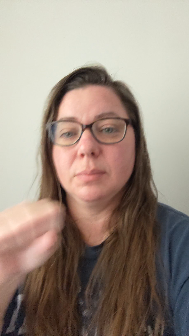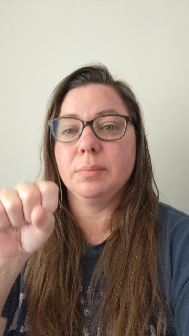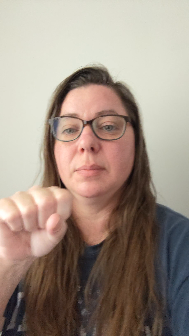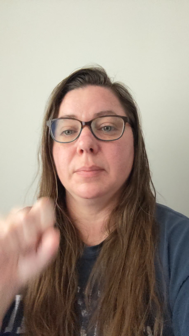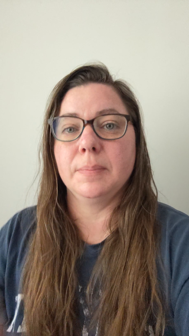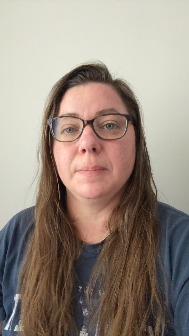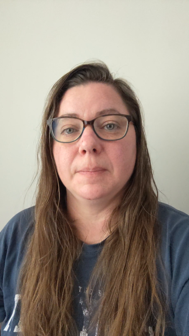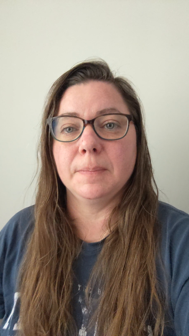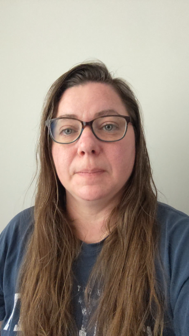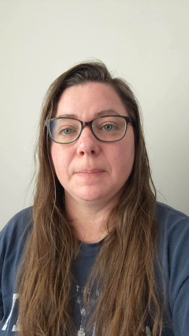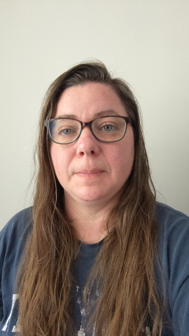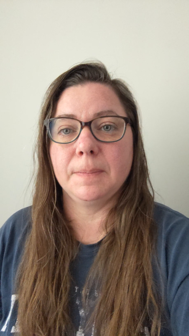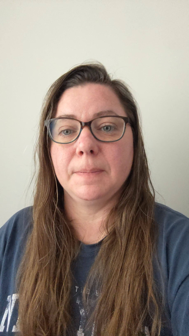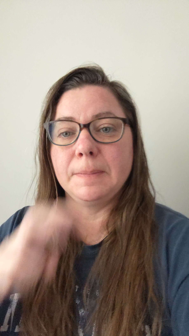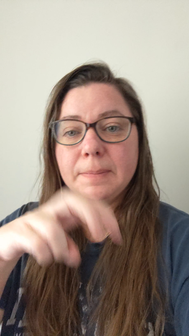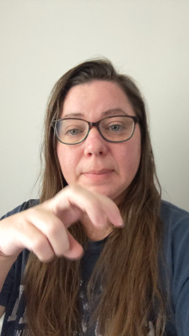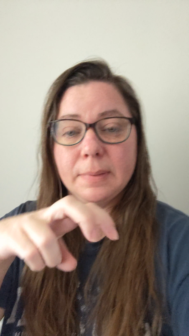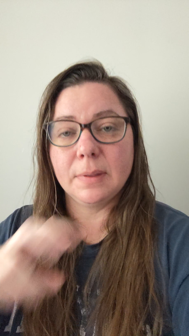potato